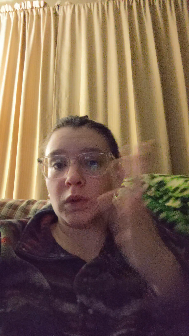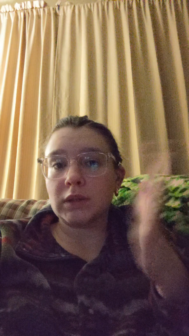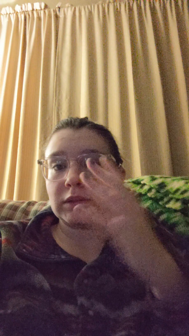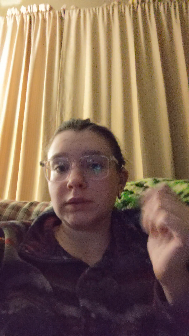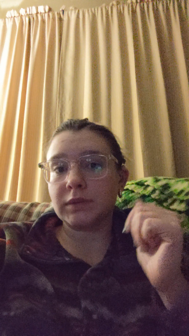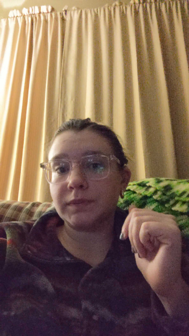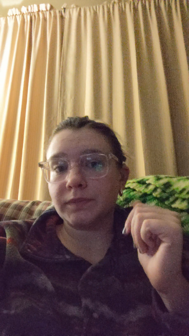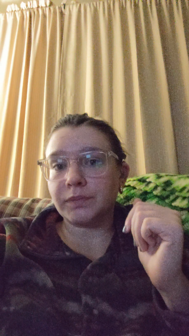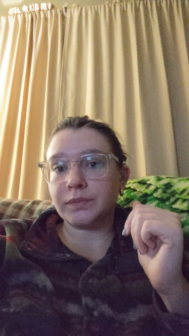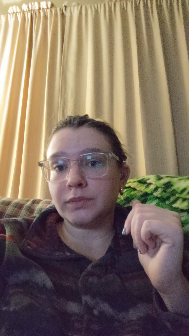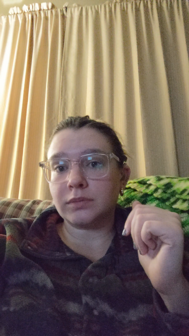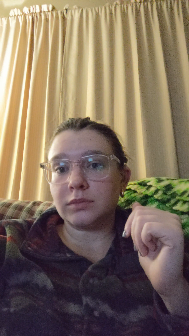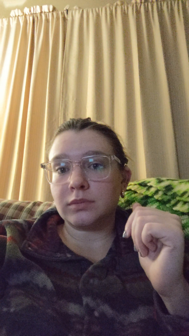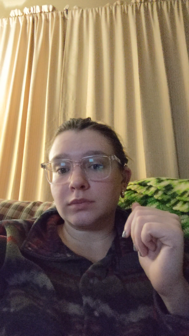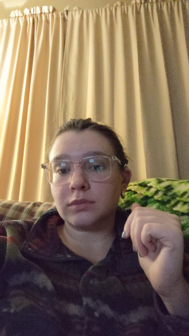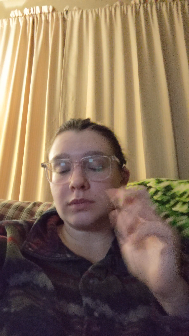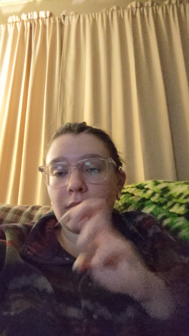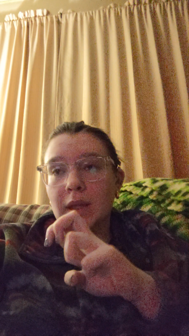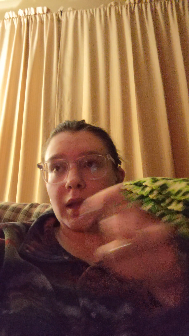couch